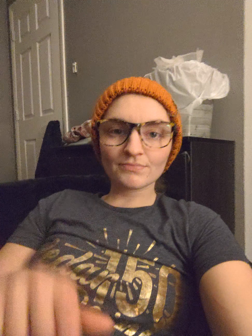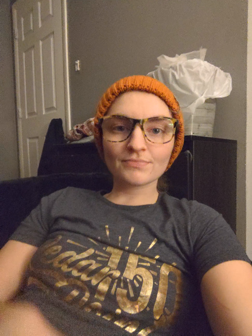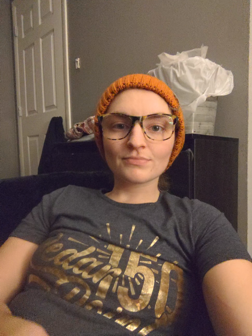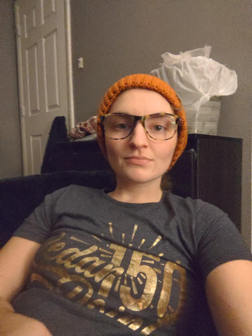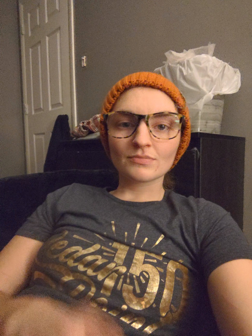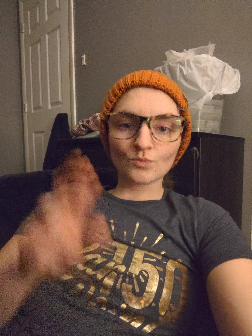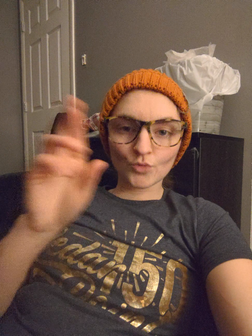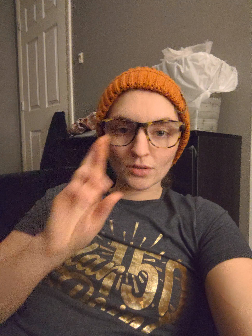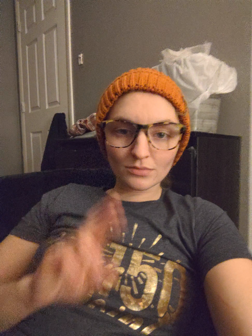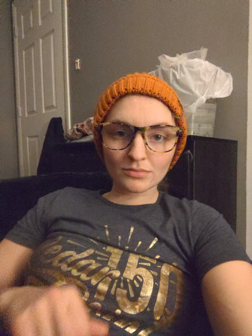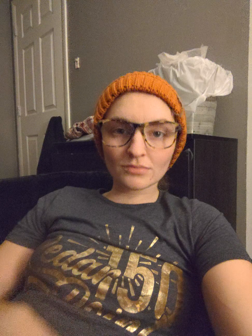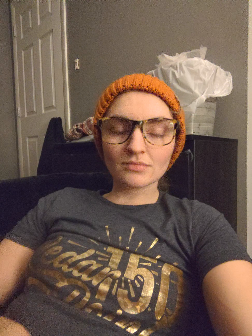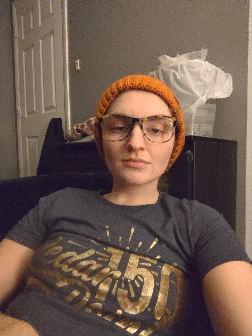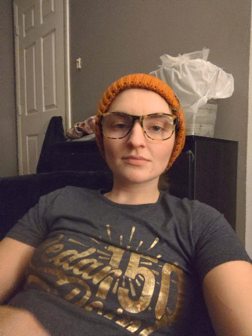refrigerator